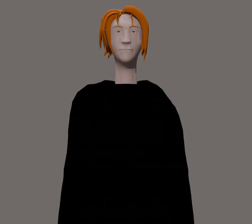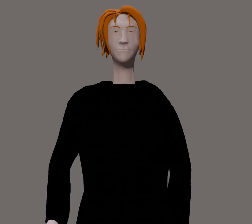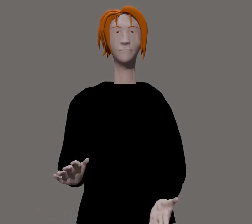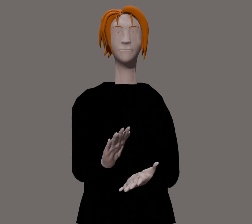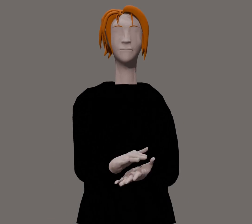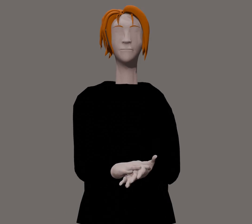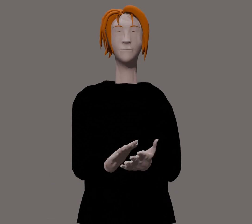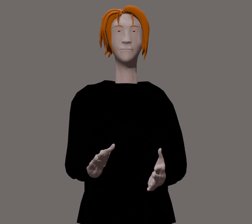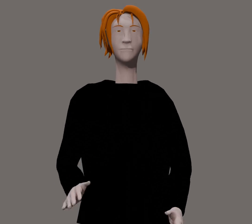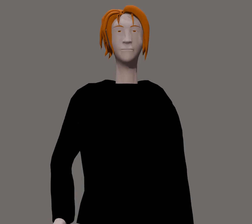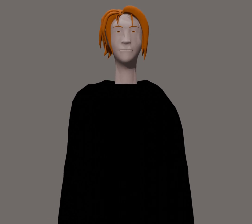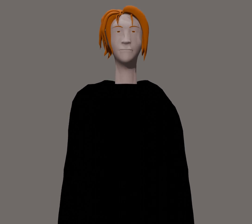Compliment